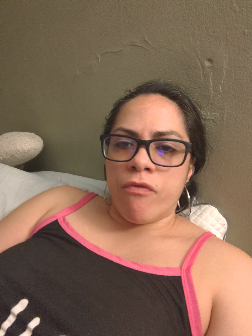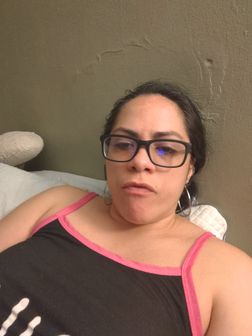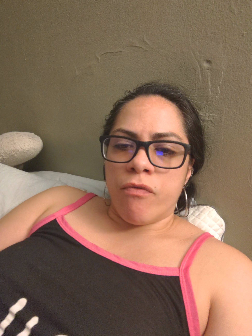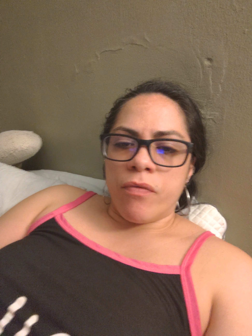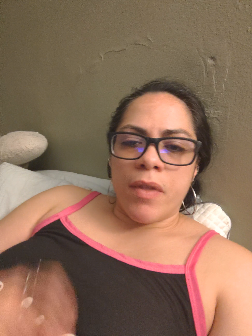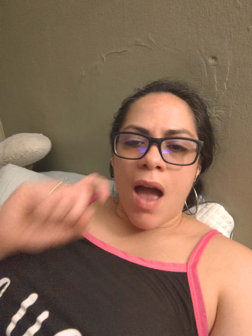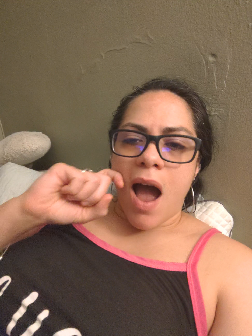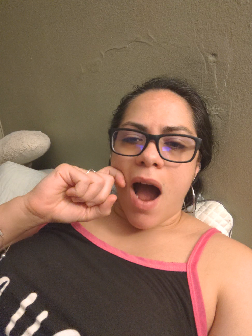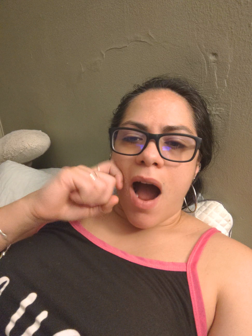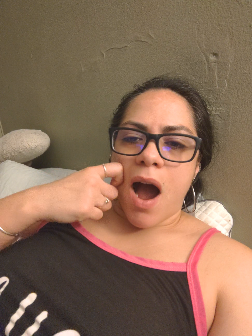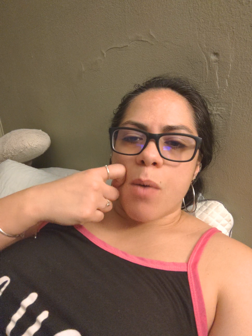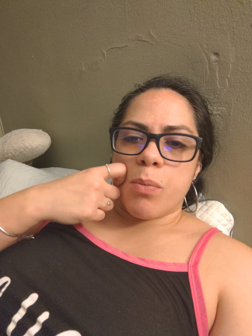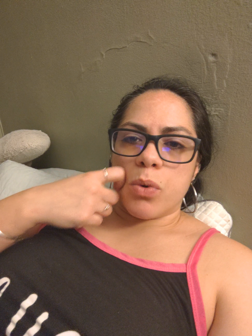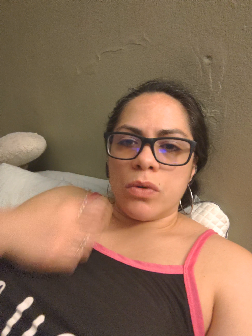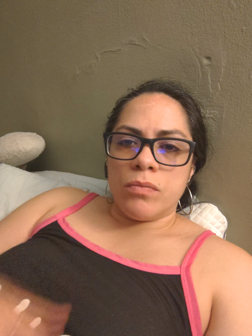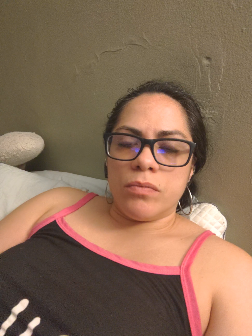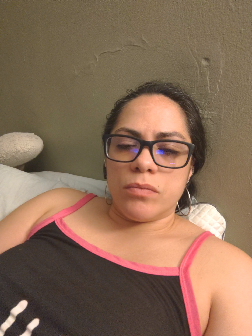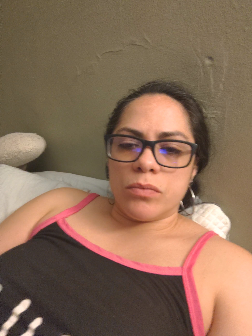apple